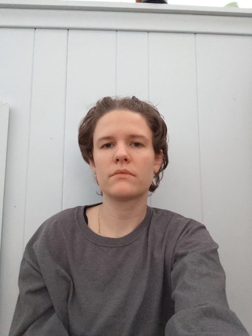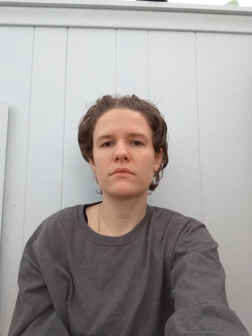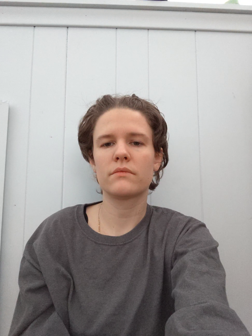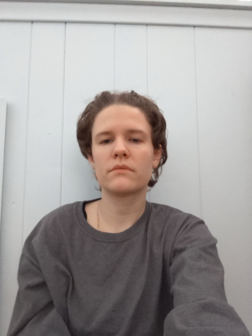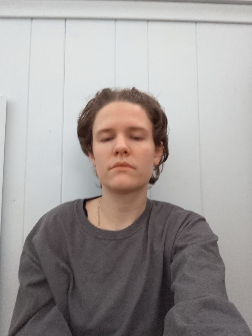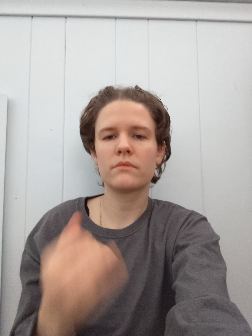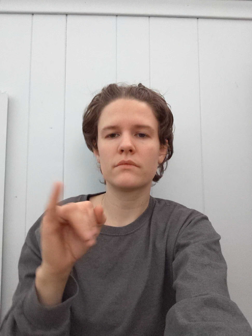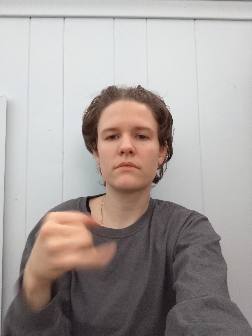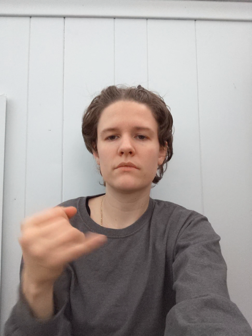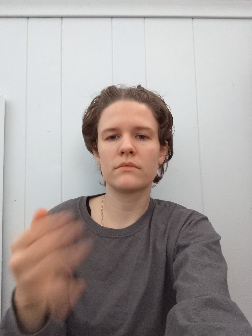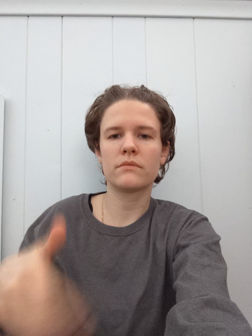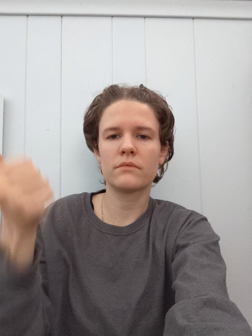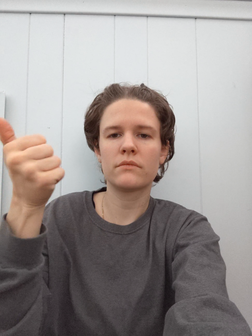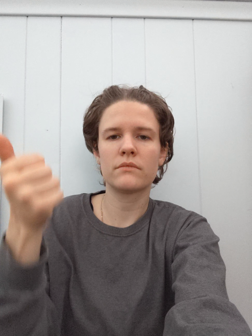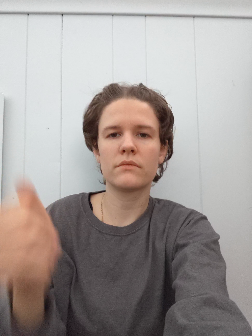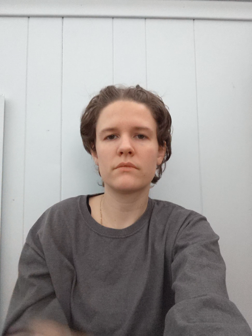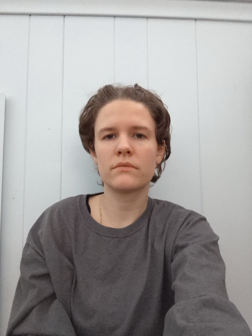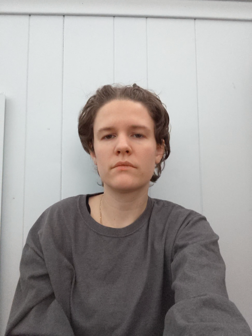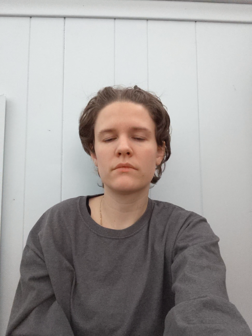jeans